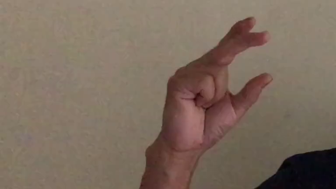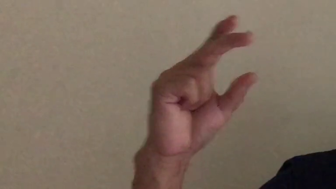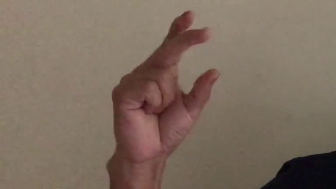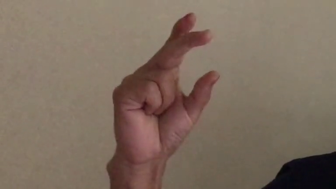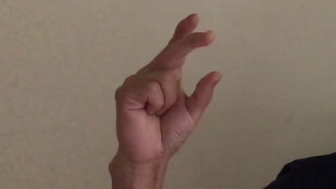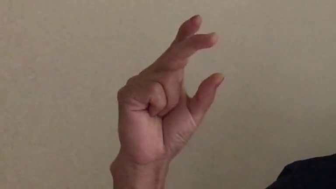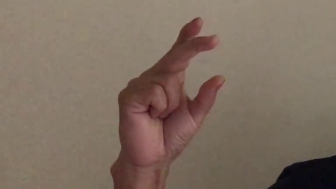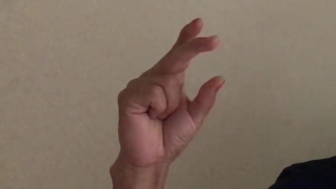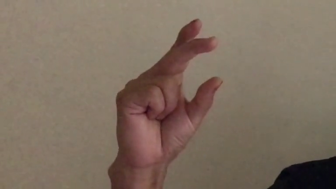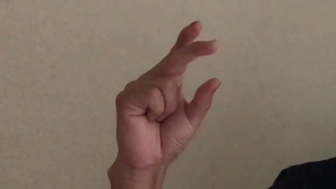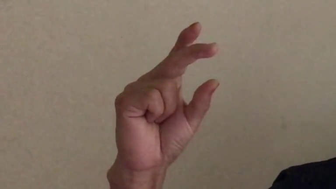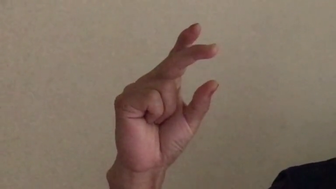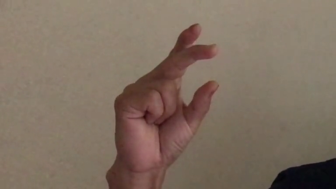द